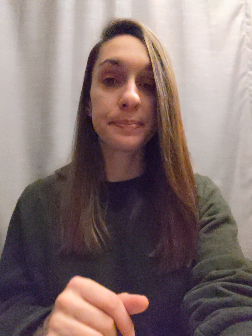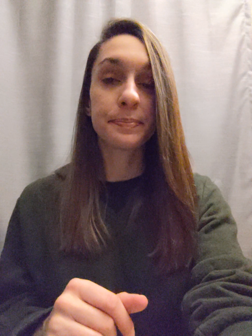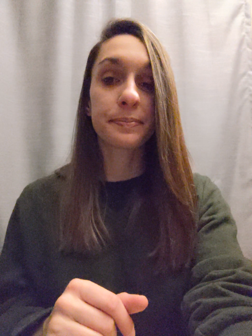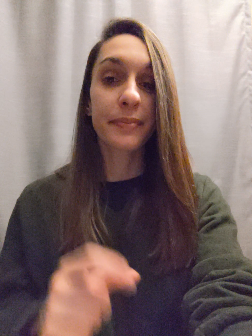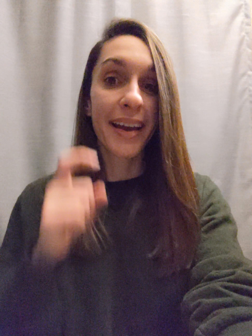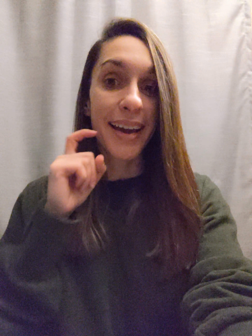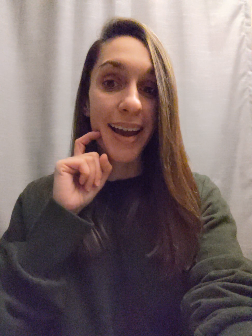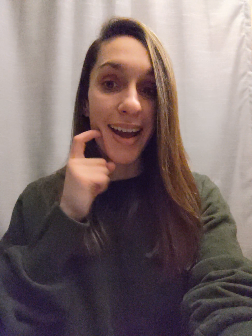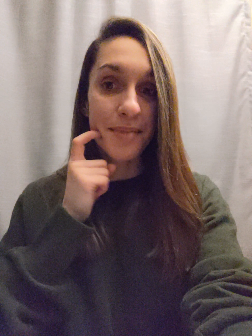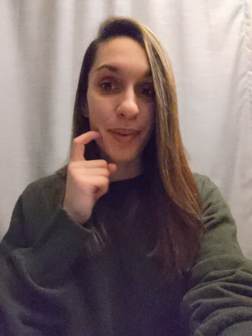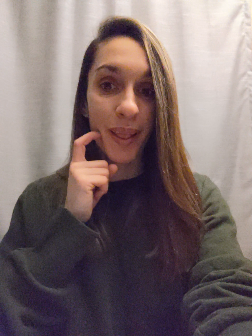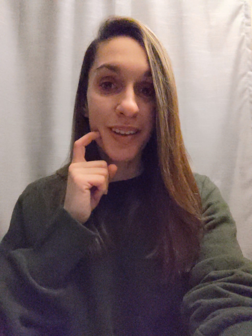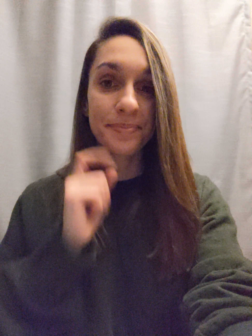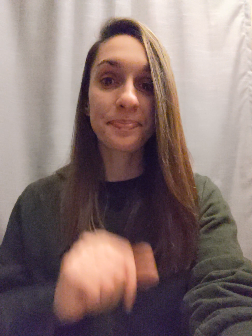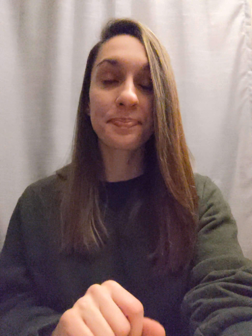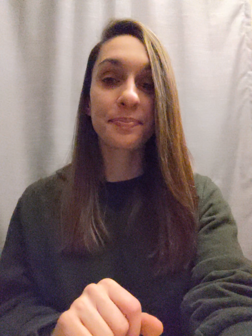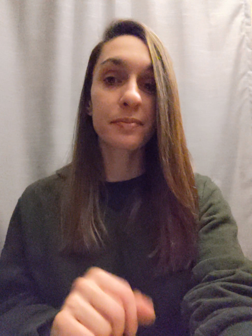apple